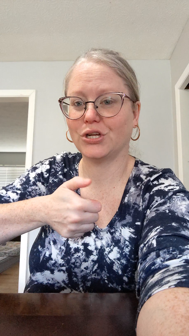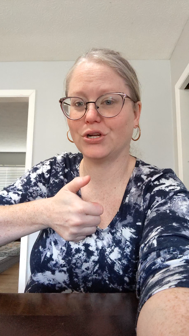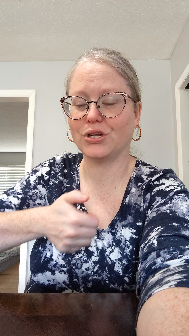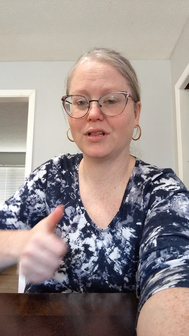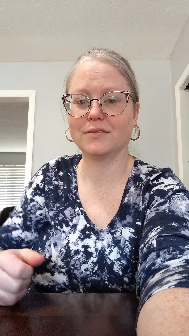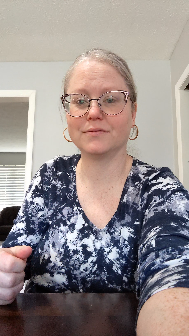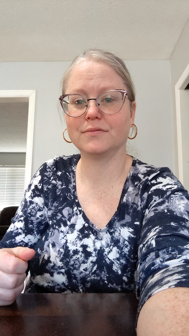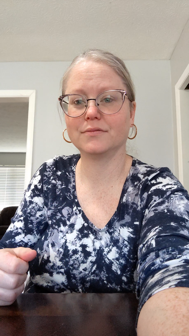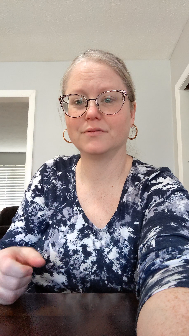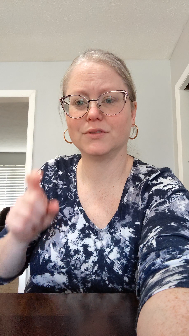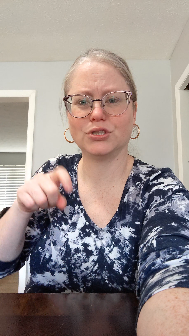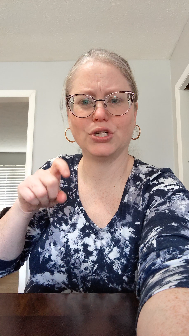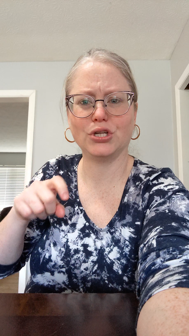should